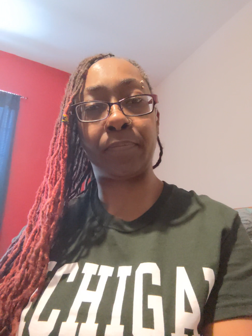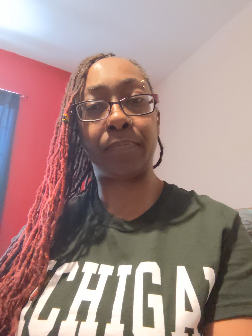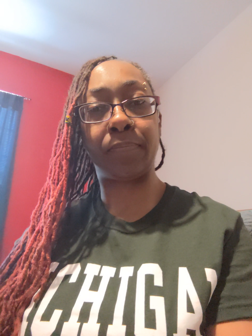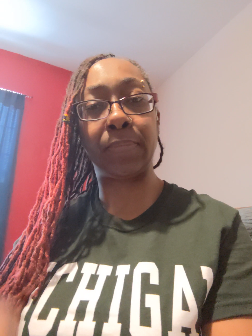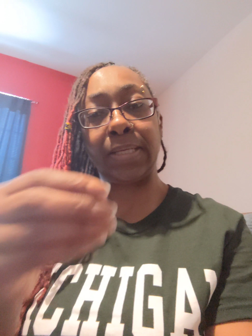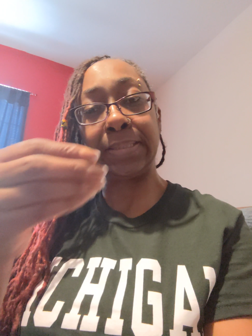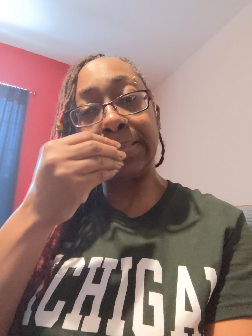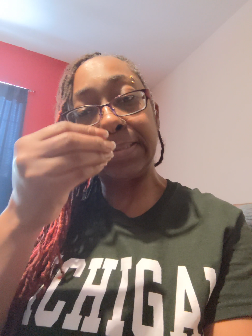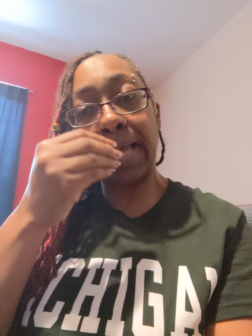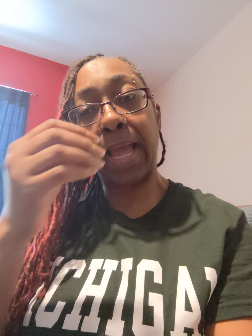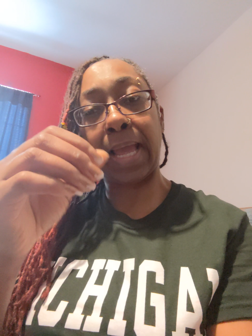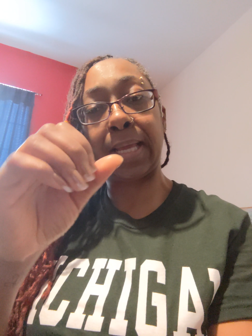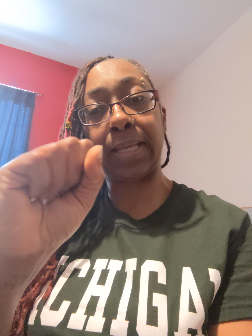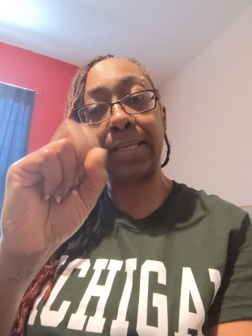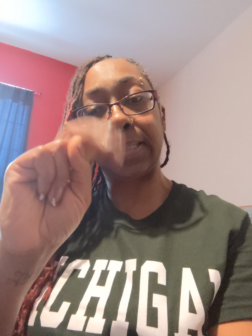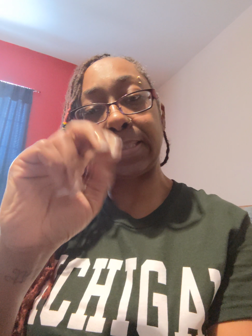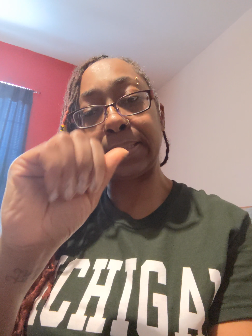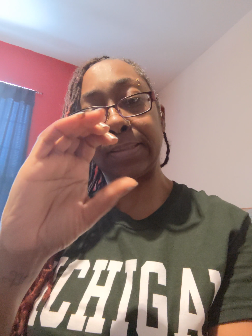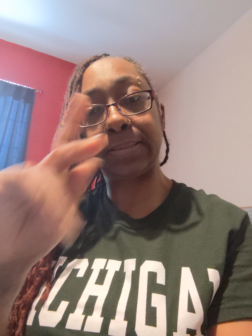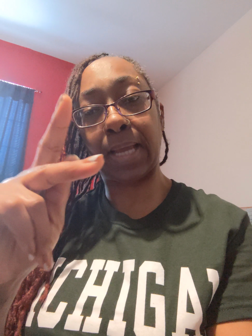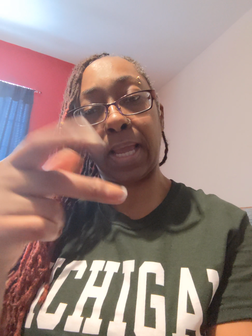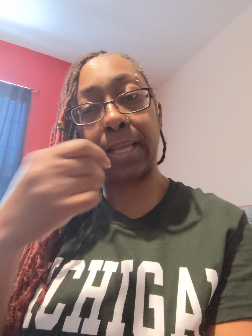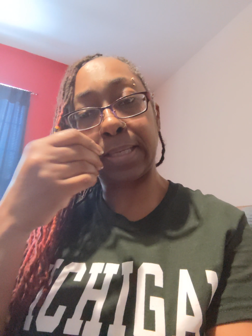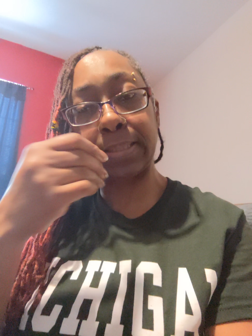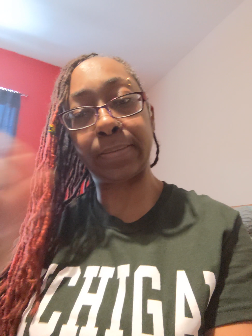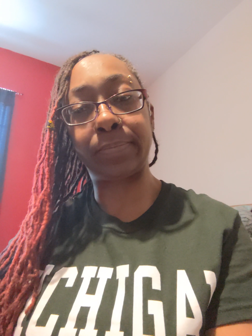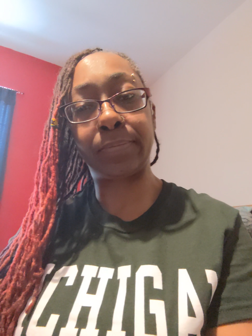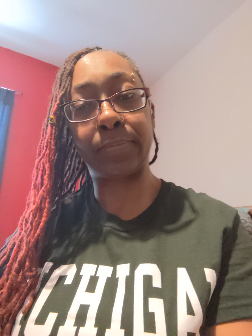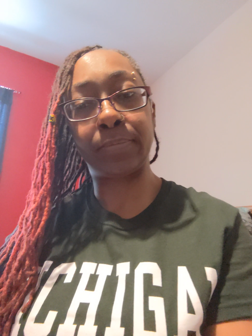snack